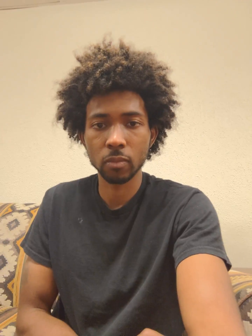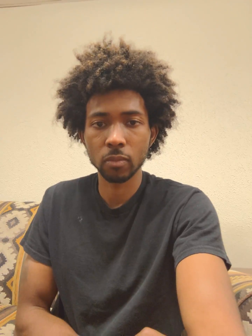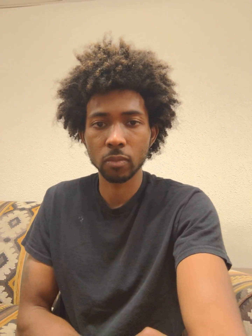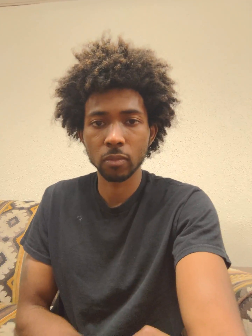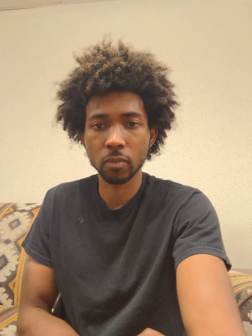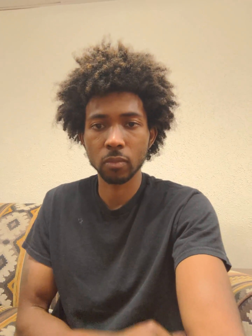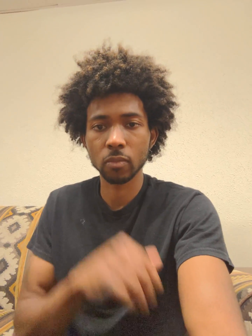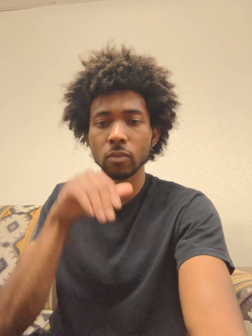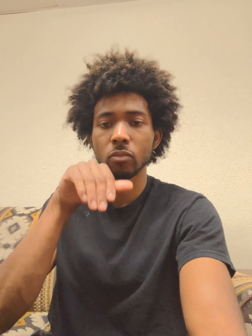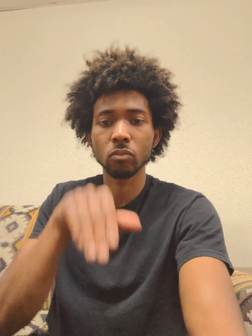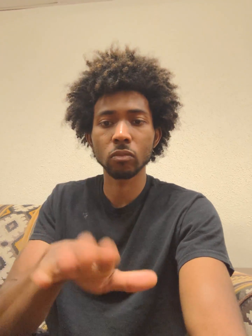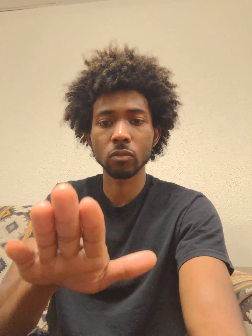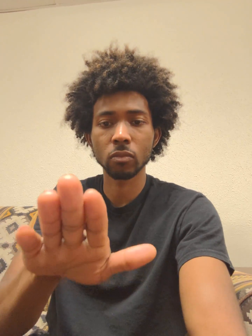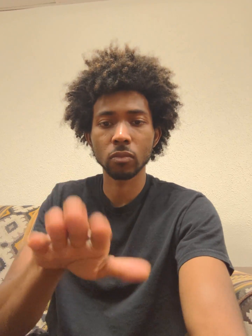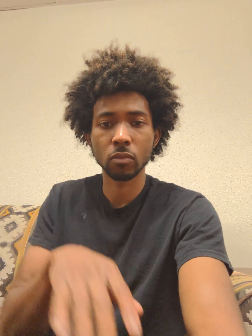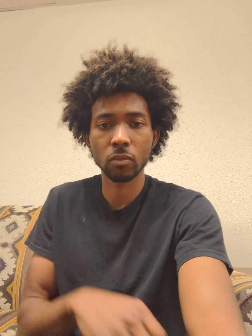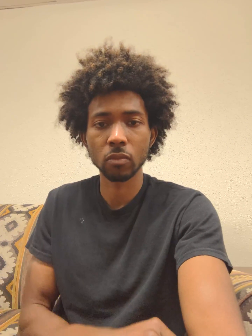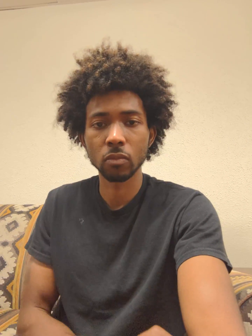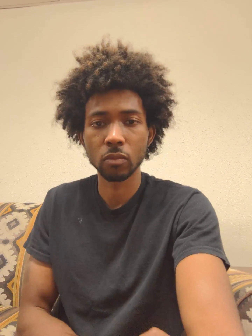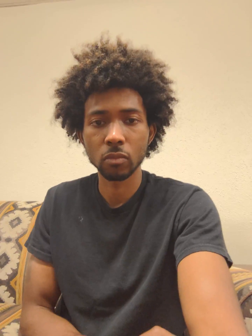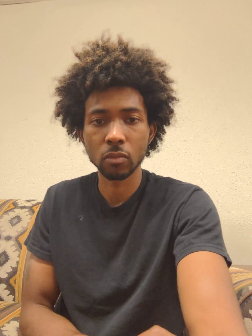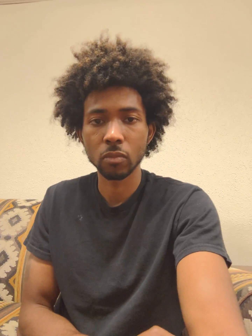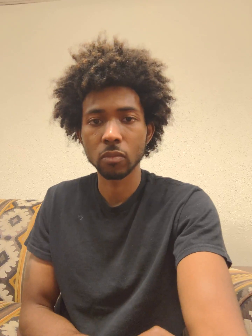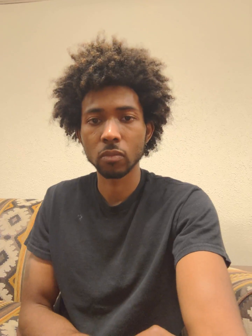enter